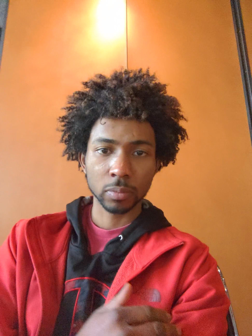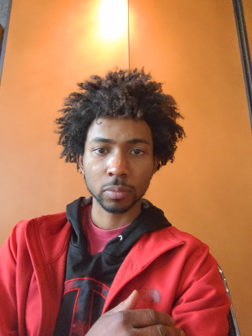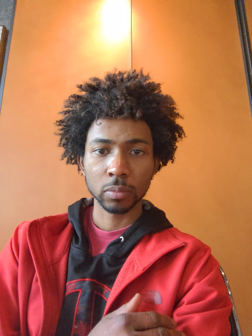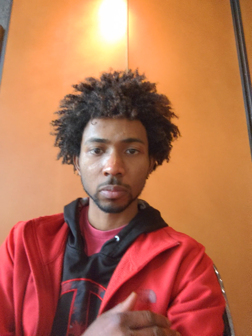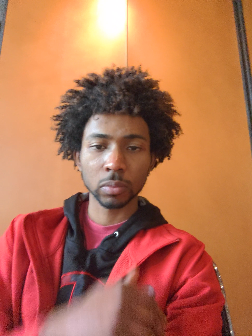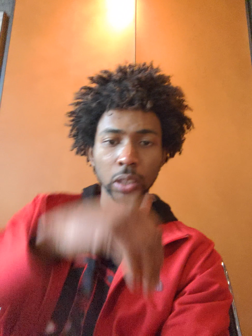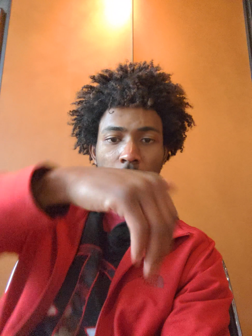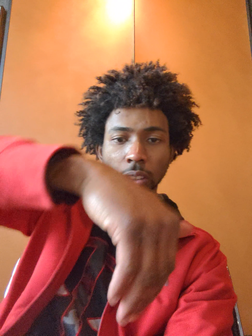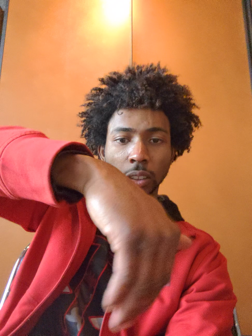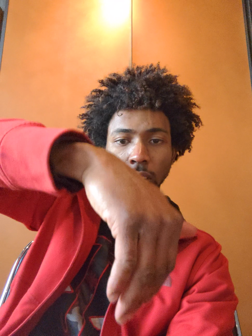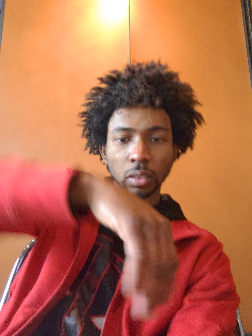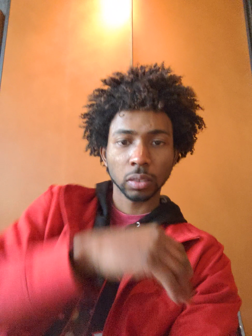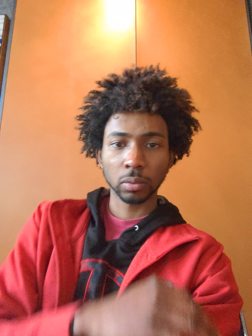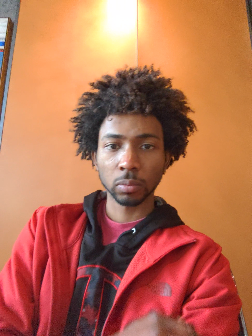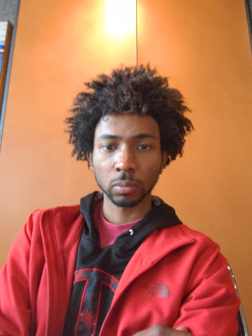night